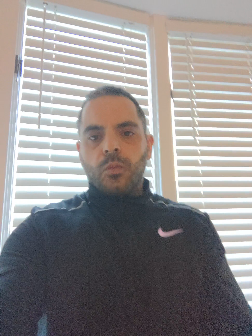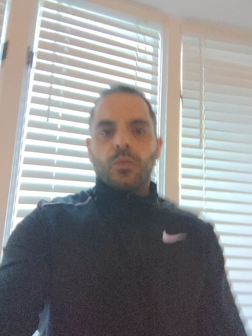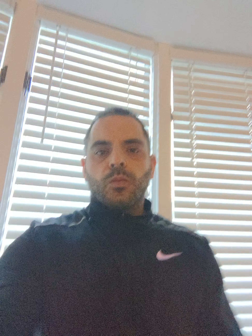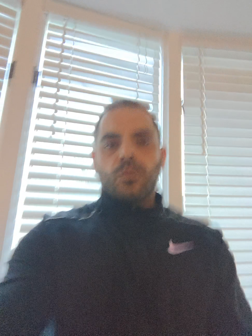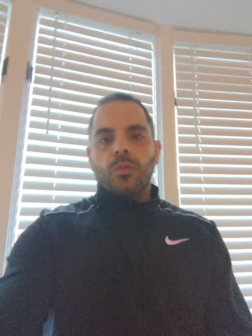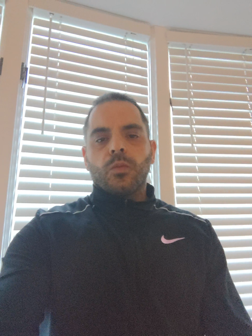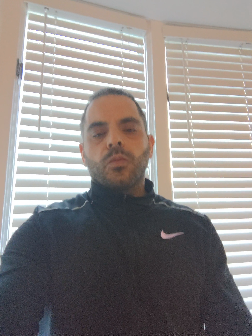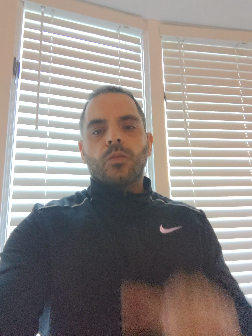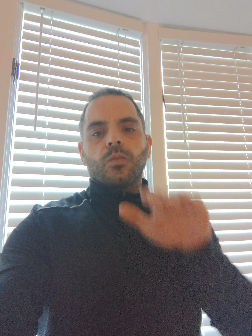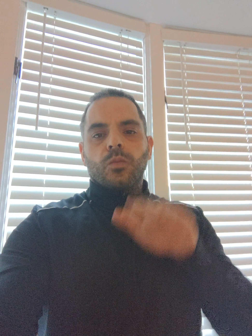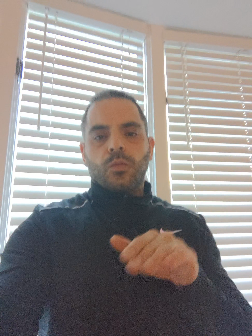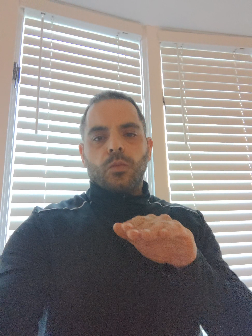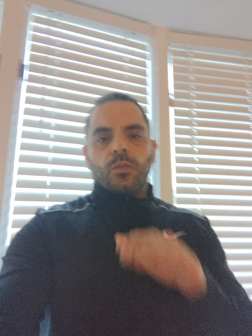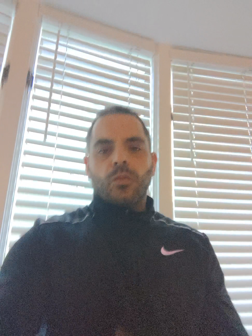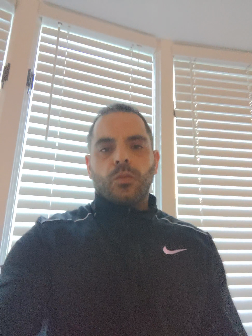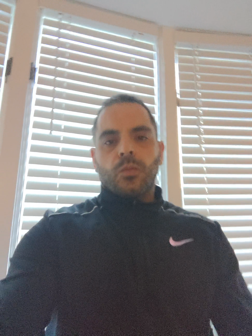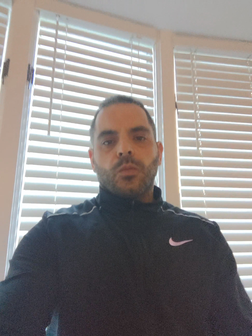on